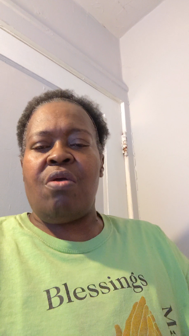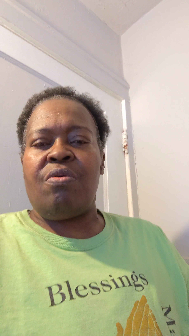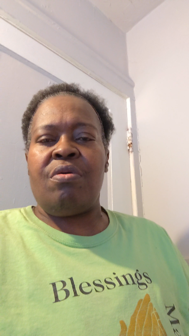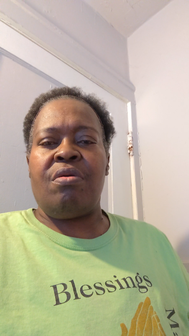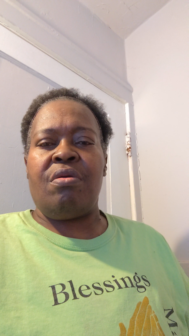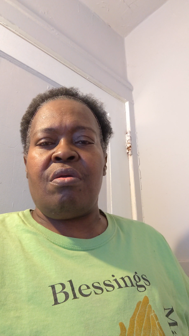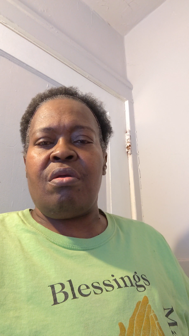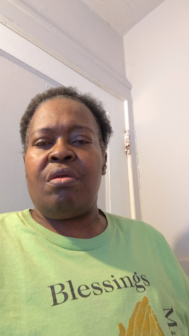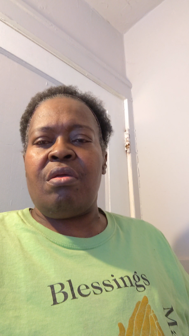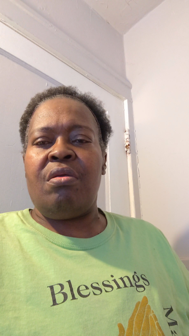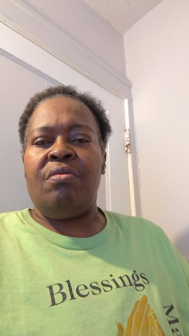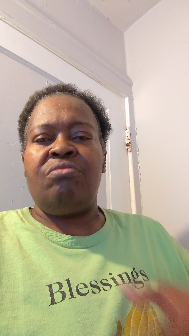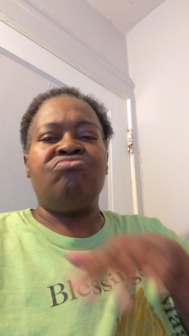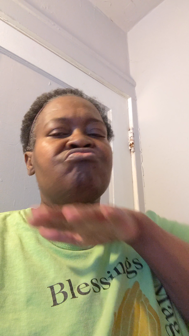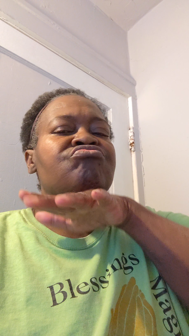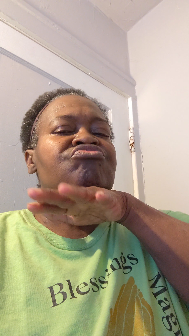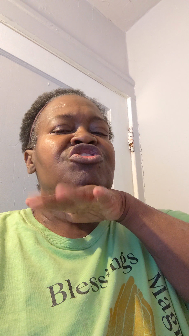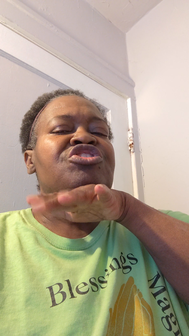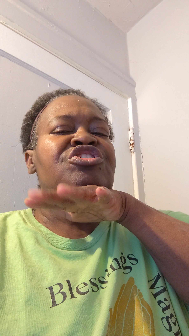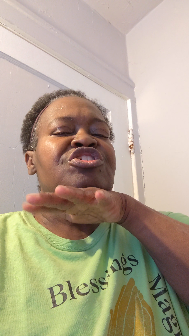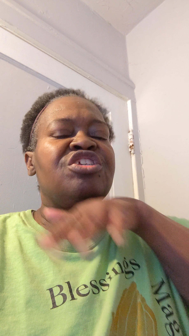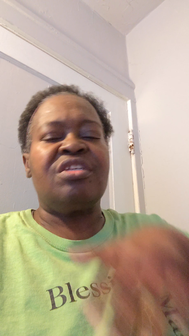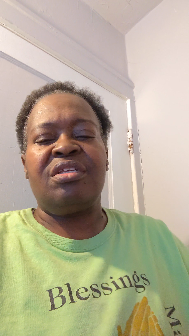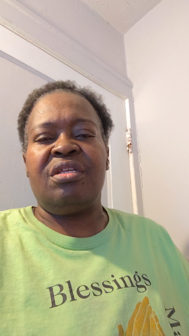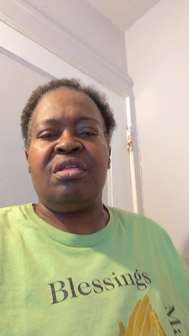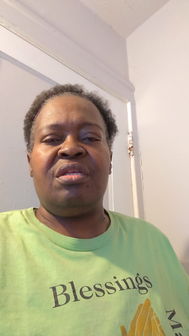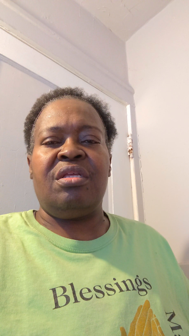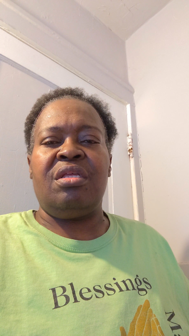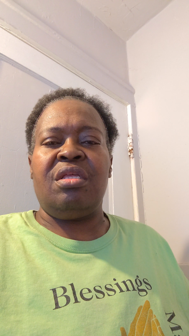naughty